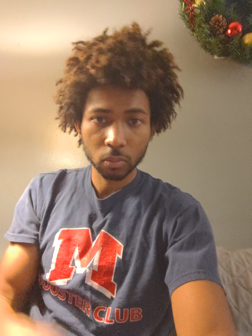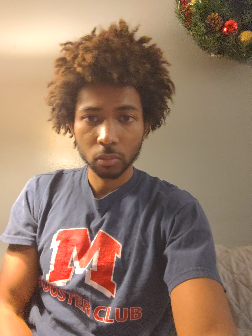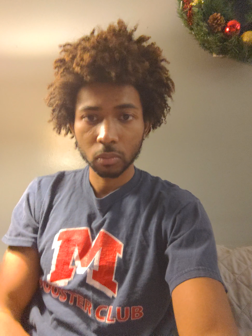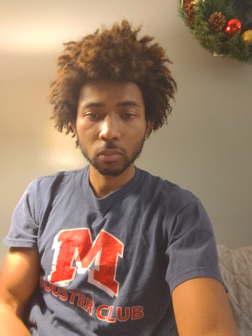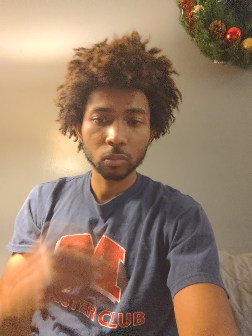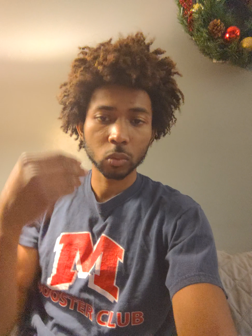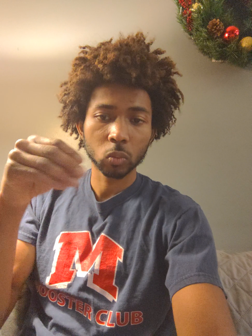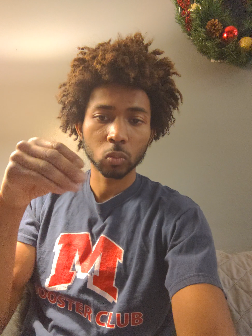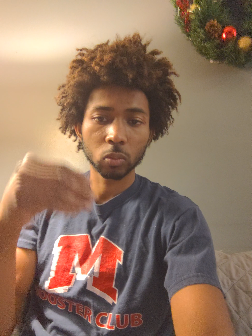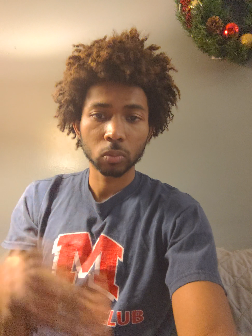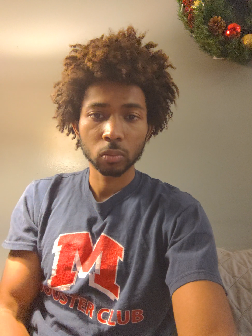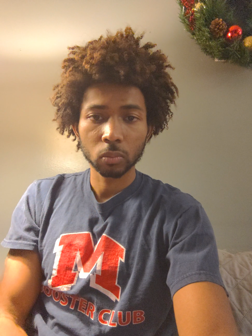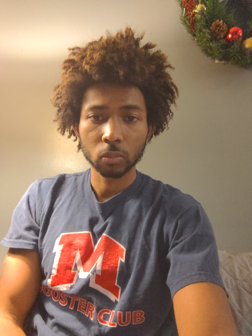store